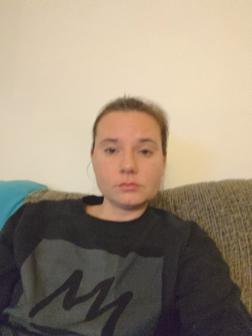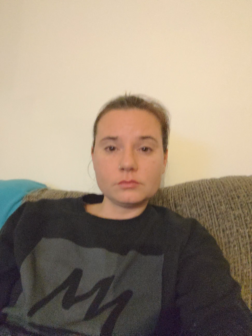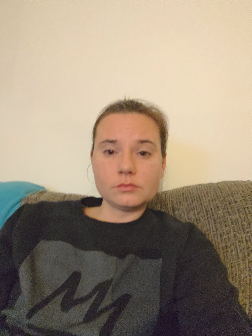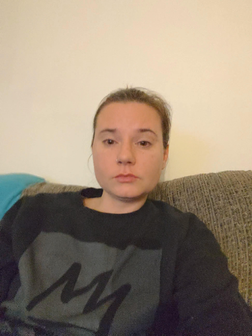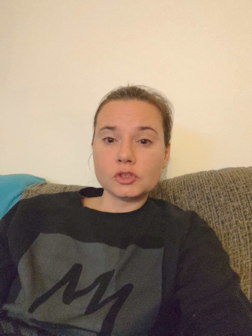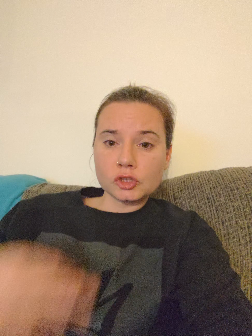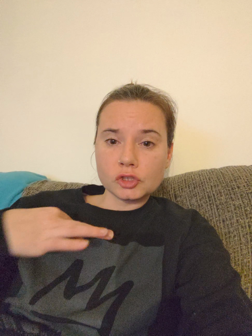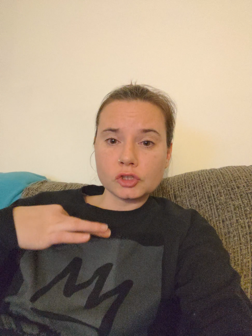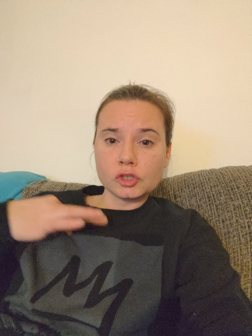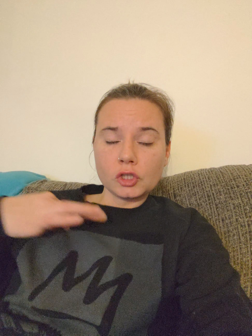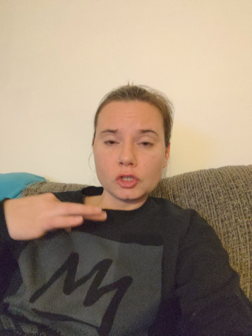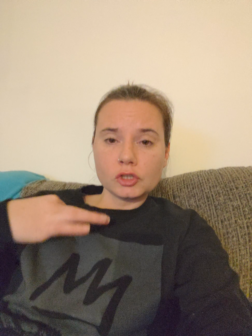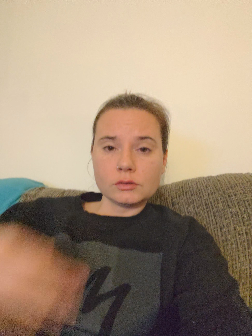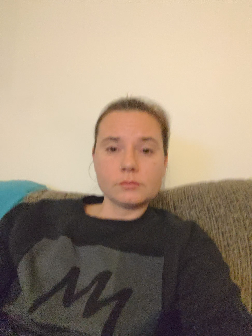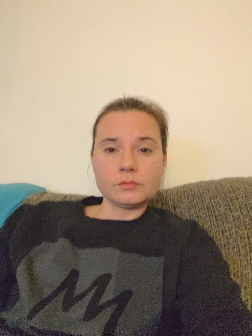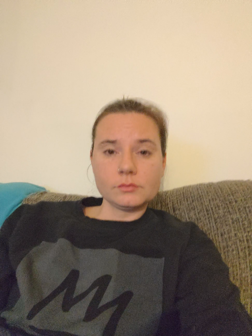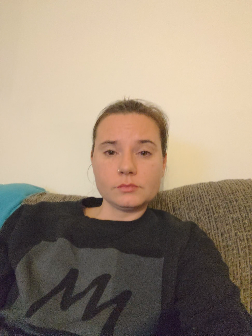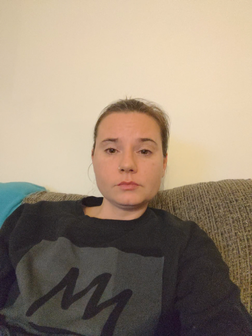shirt